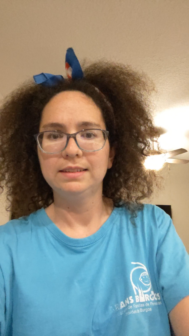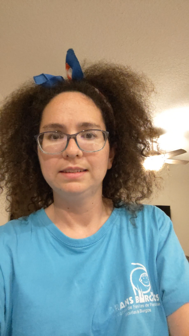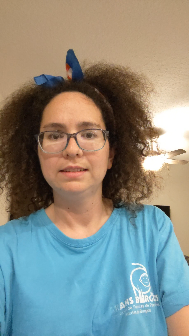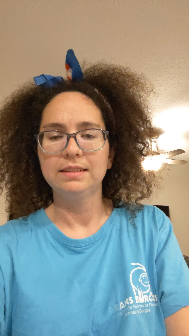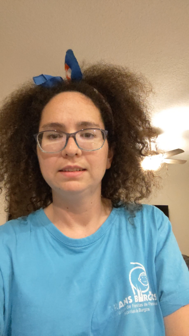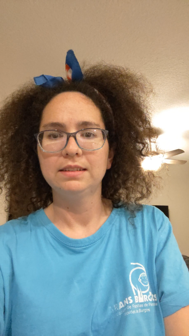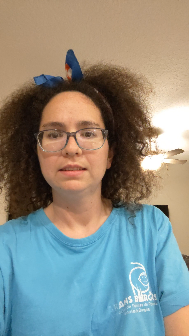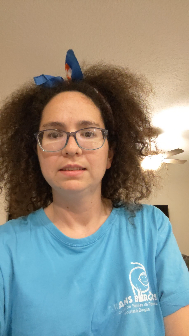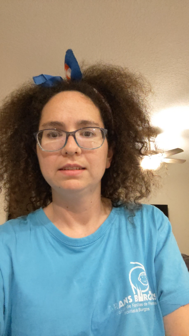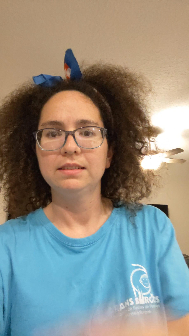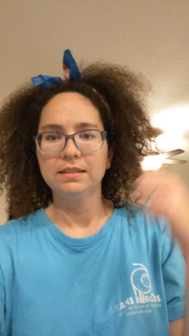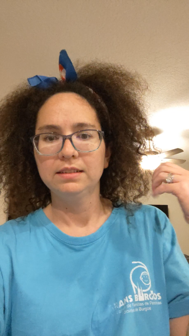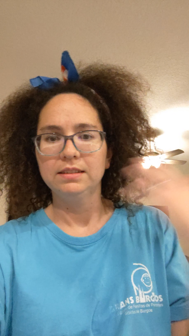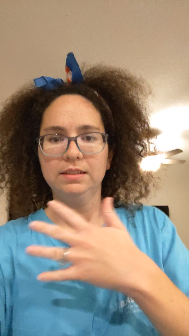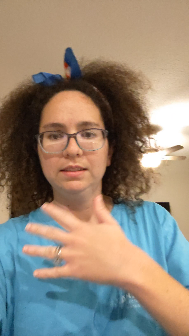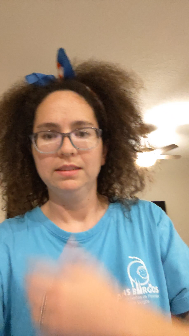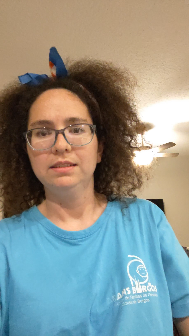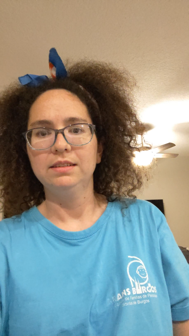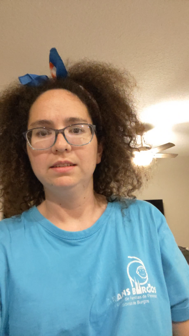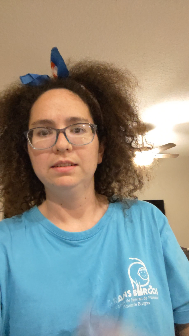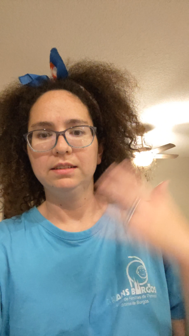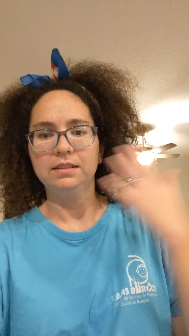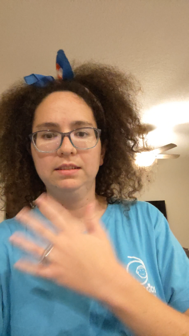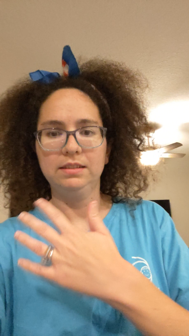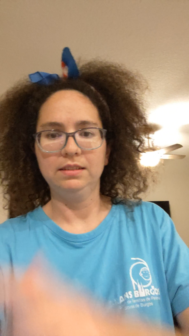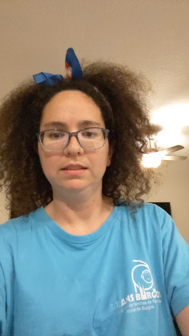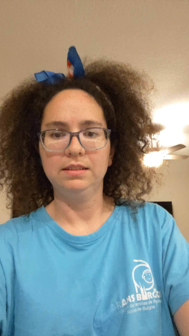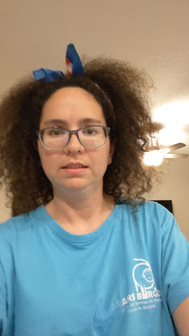scared